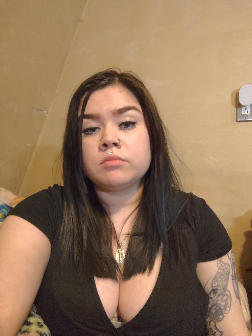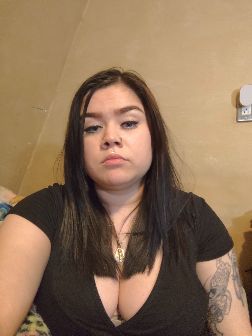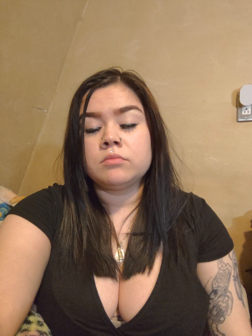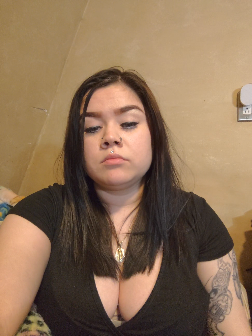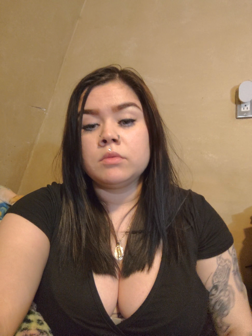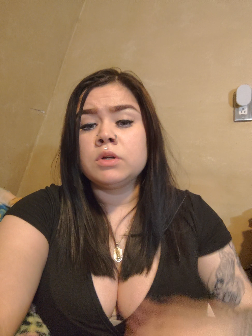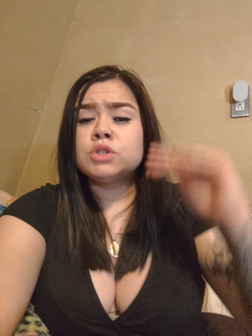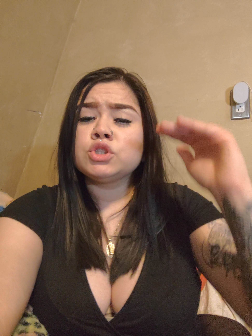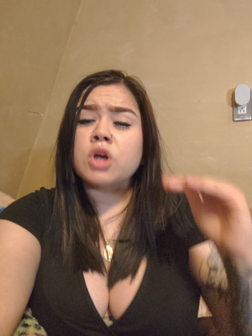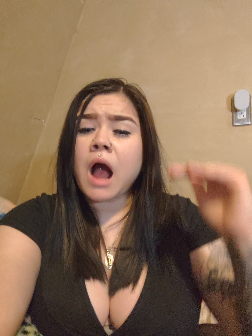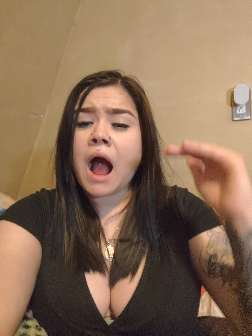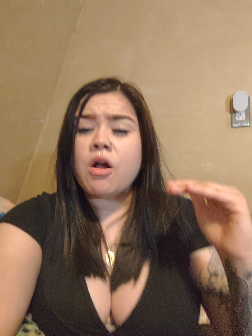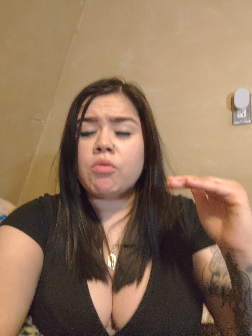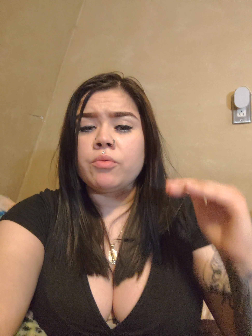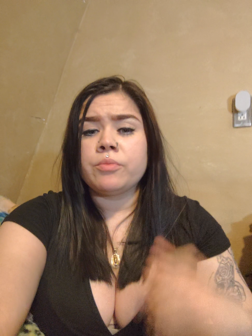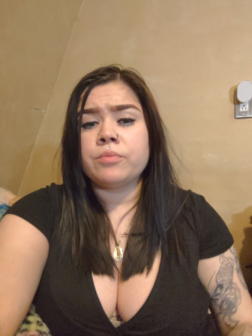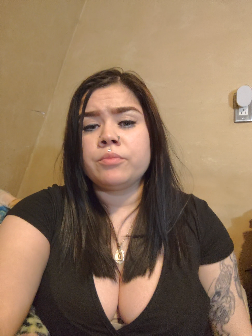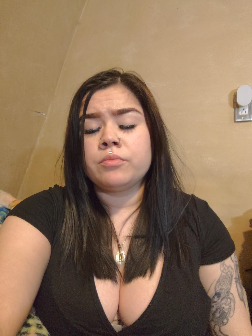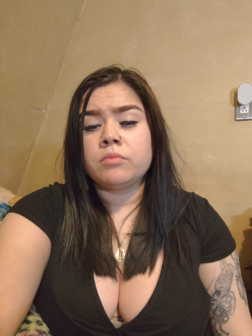child